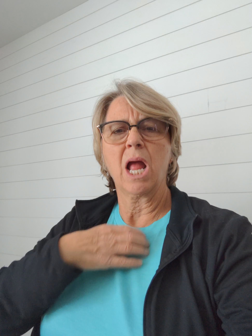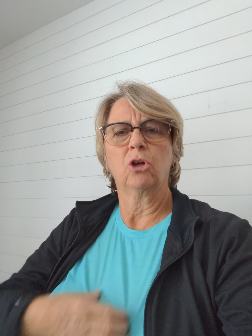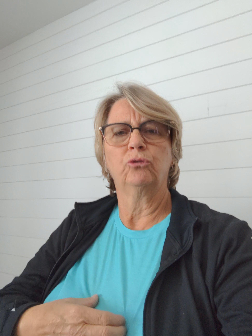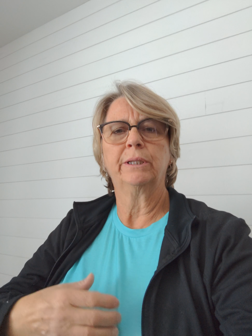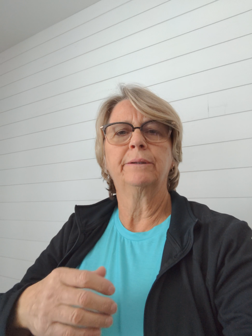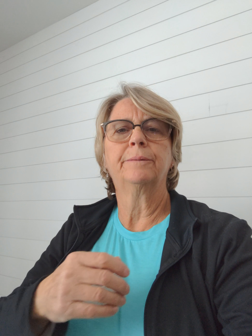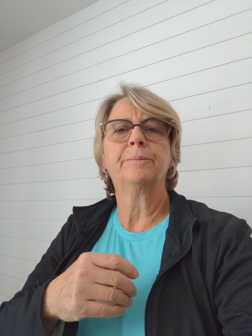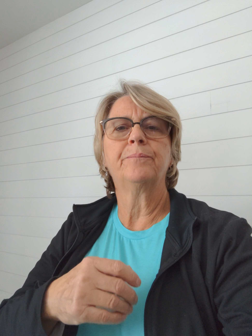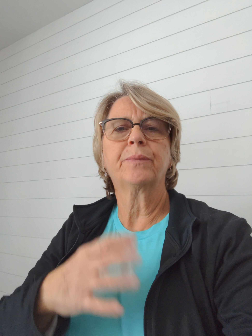hungry